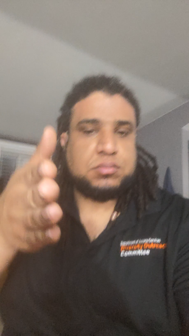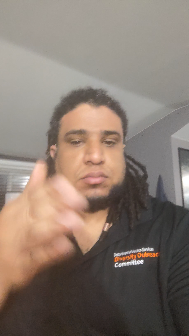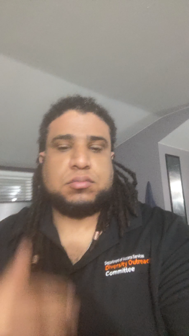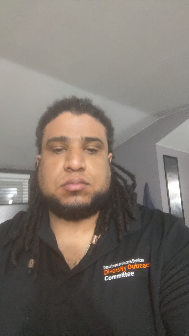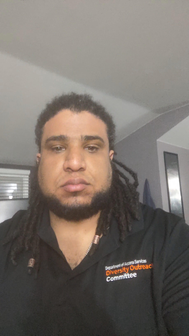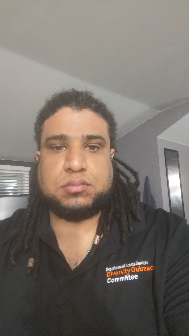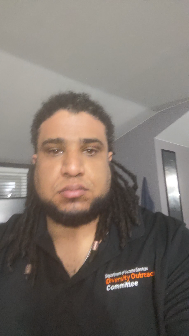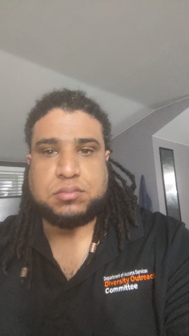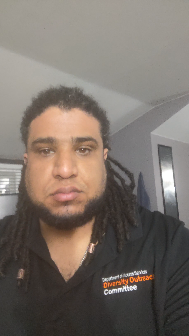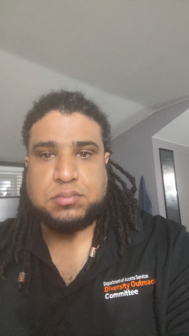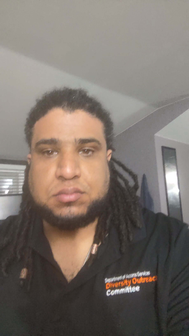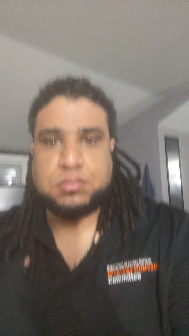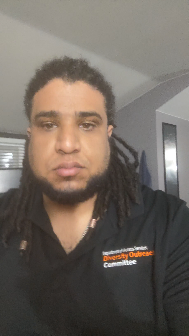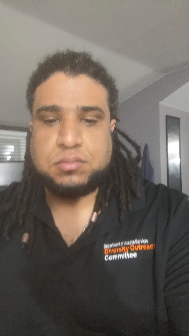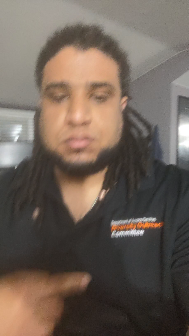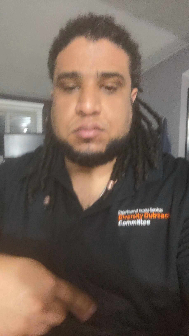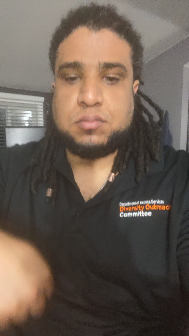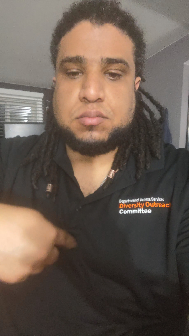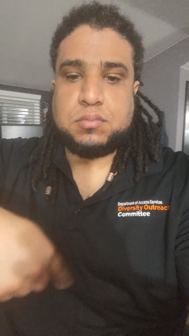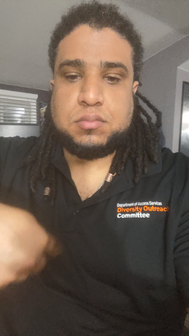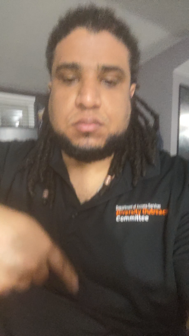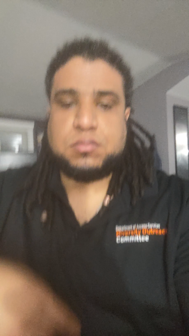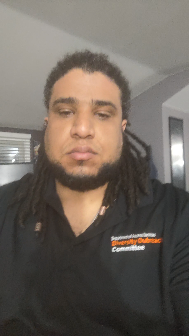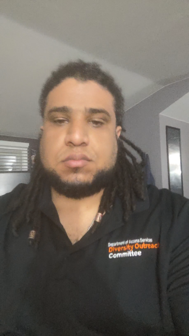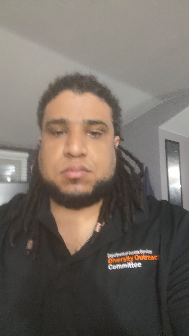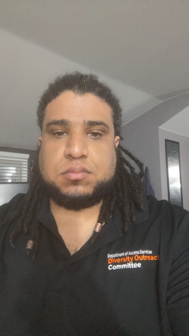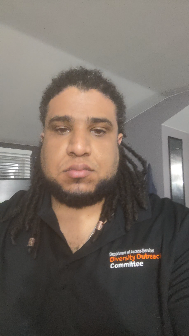belly button